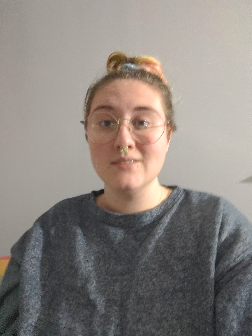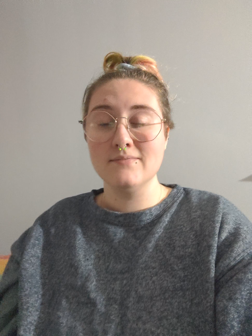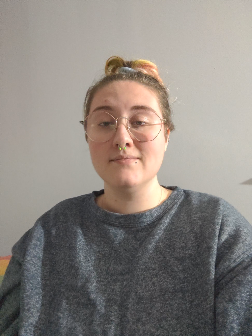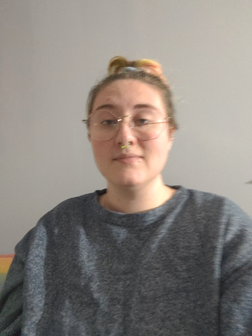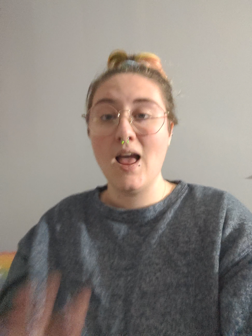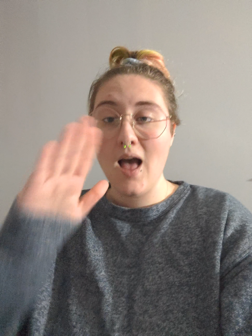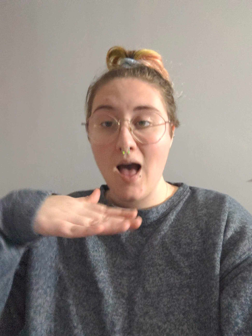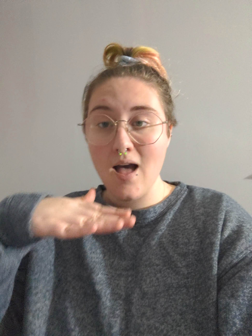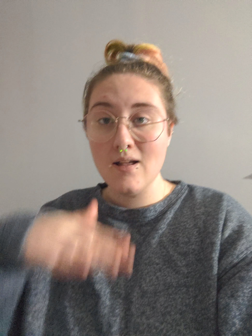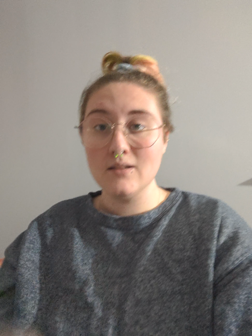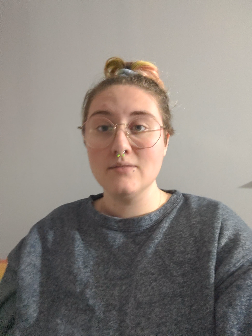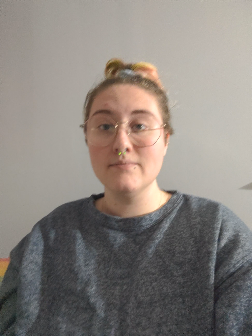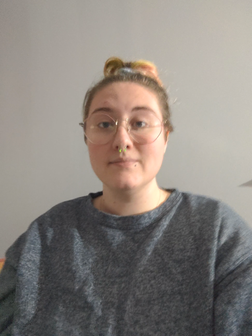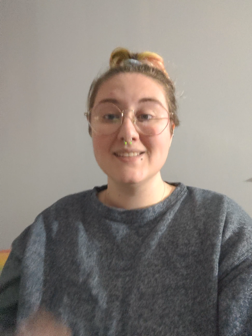on